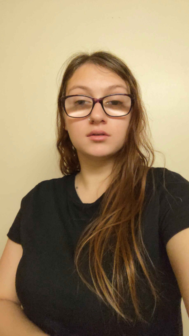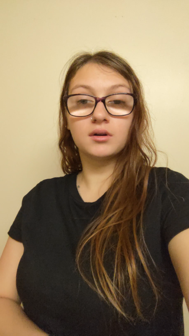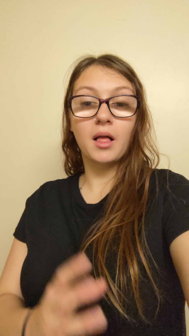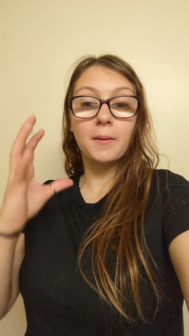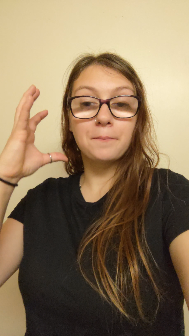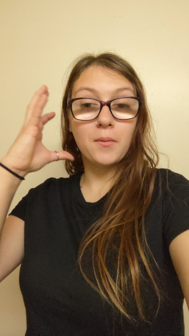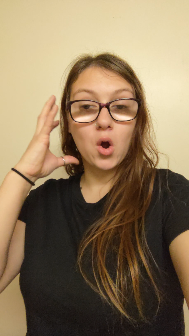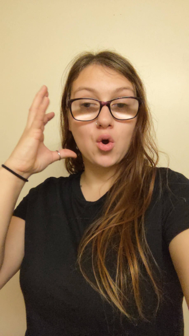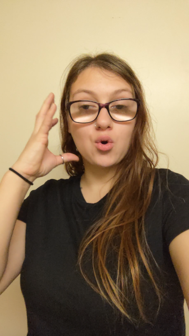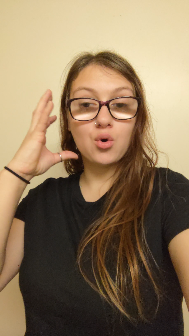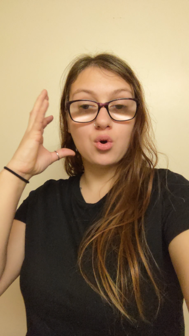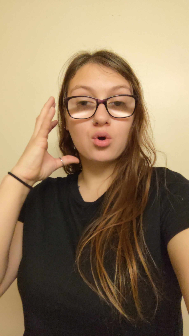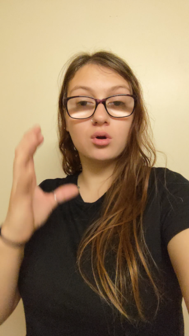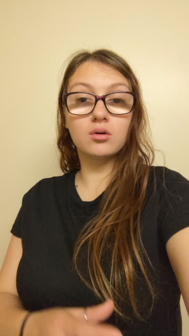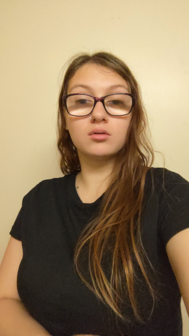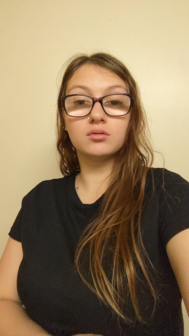pillow